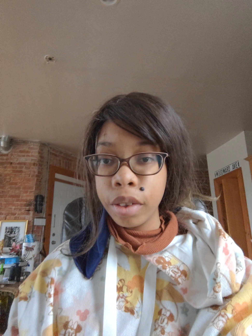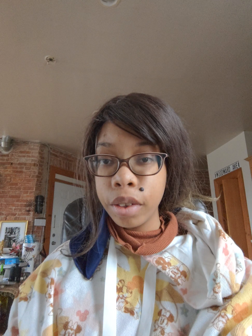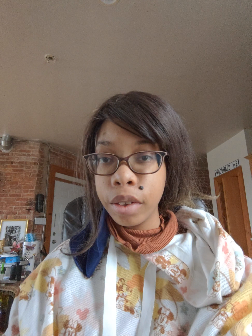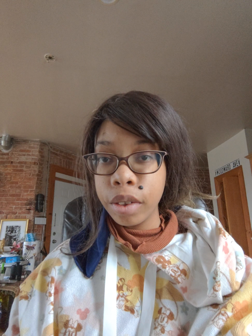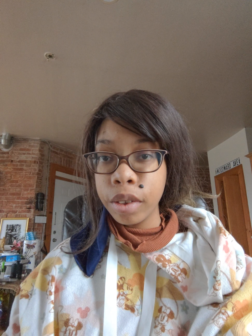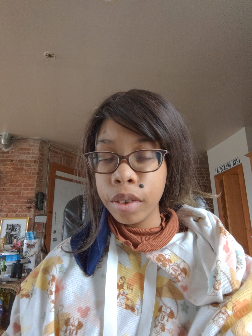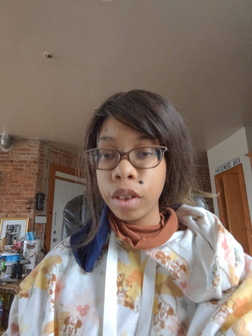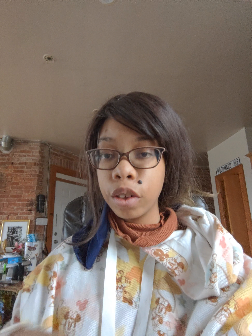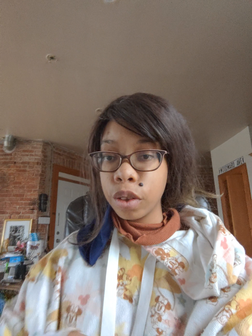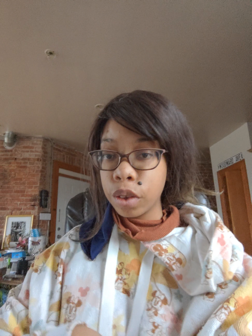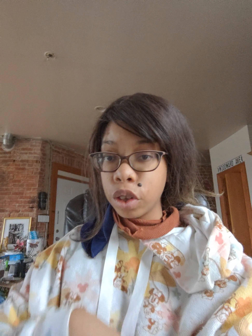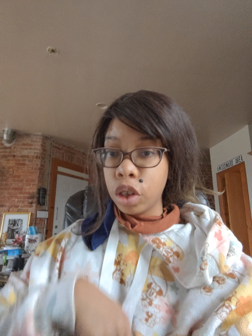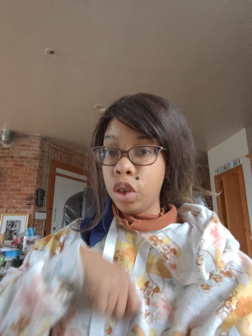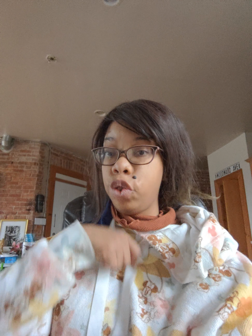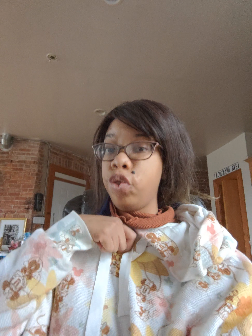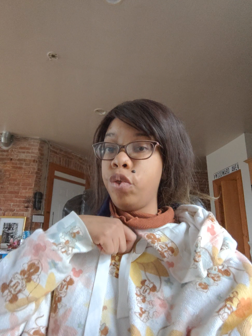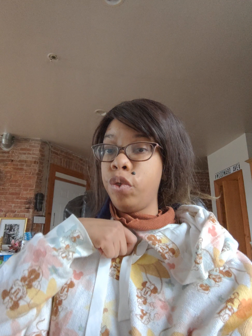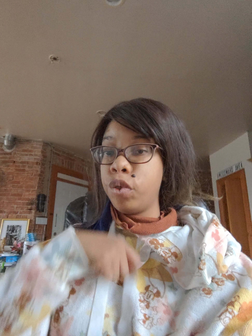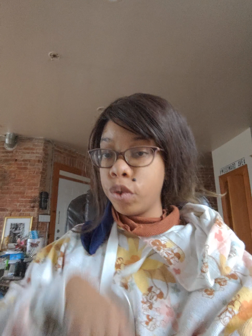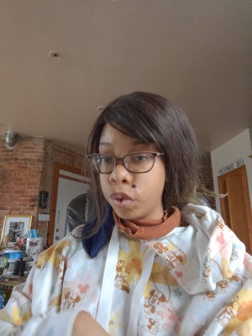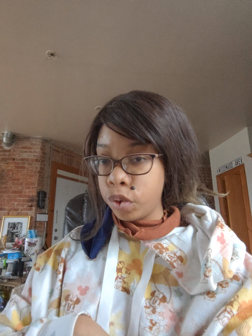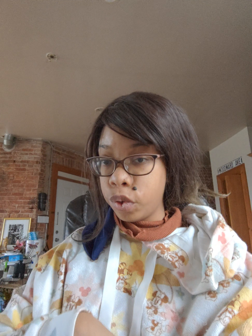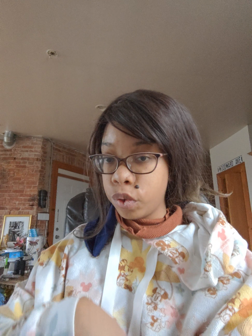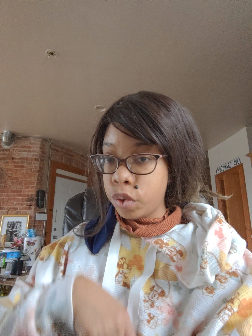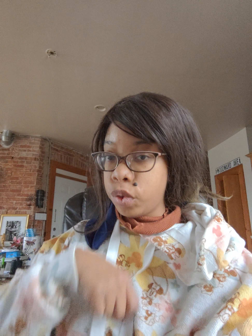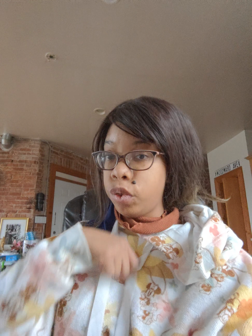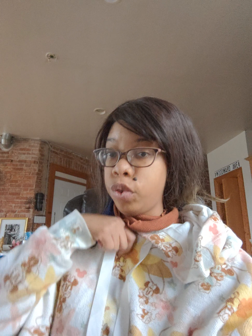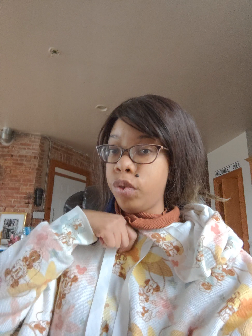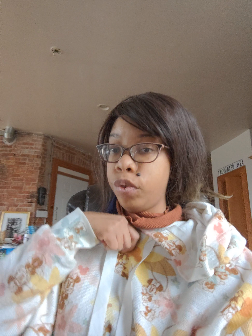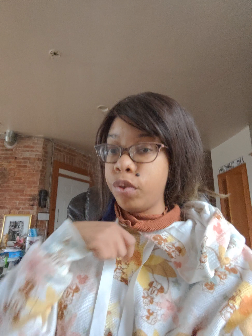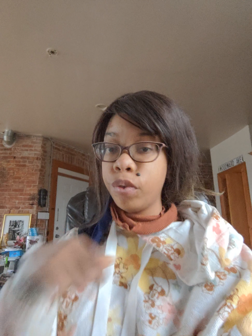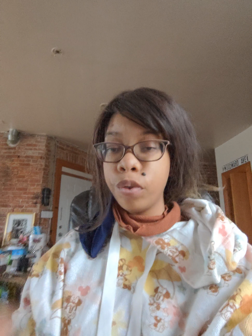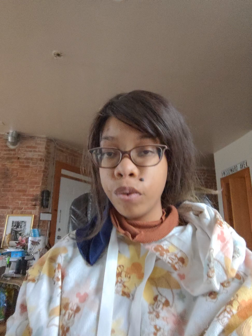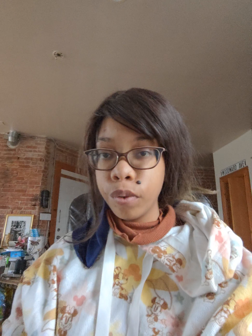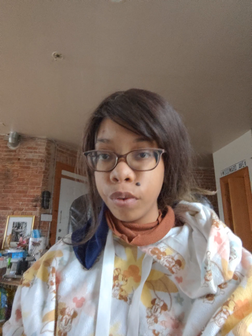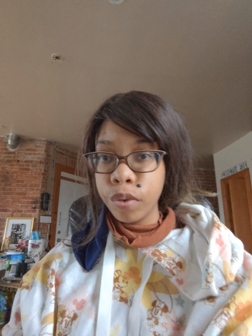zipper